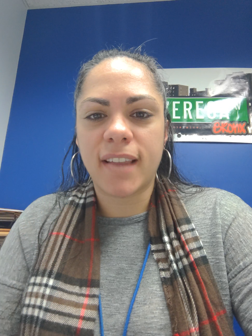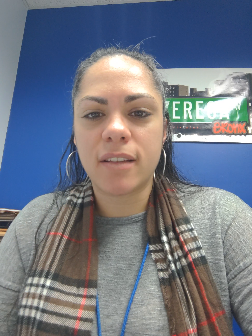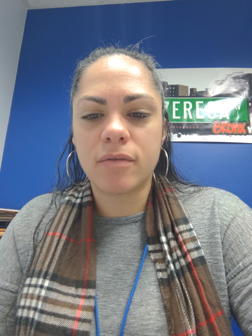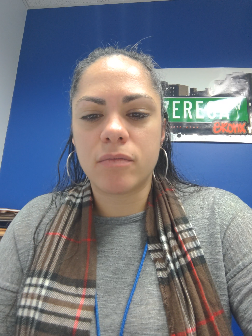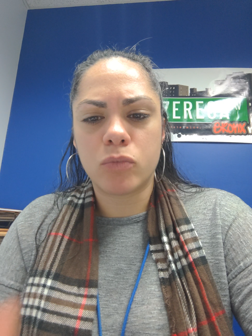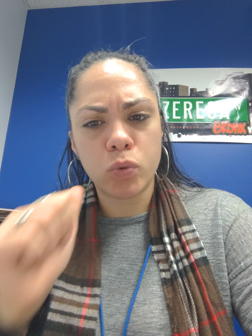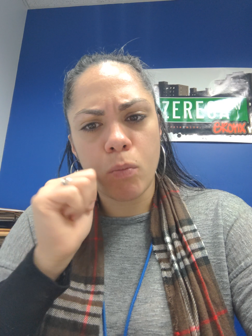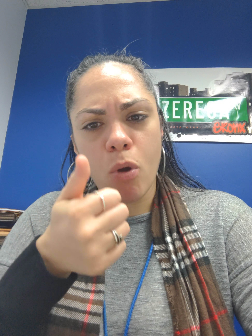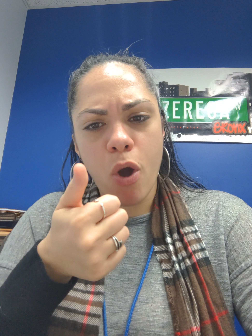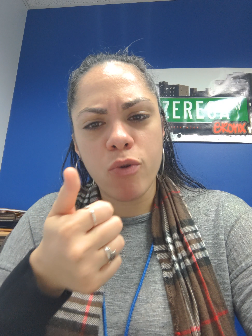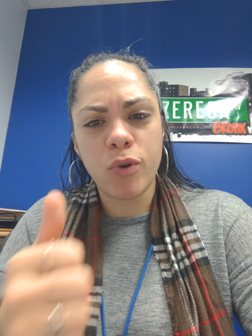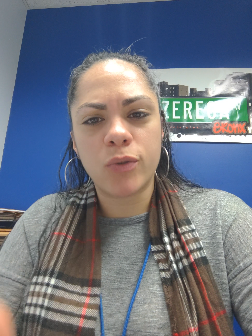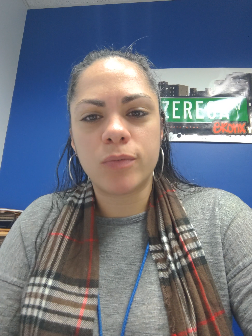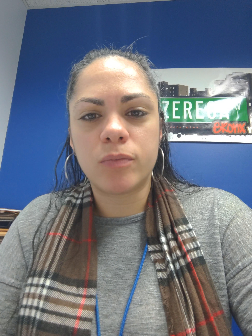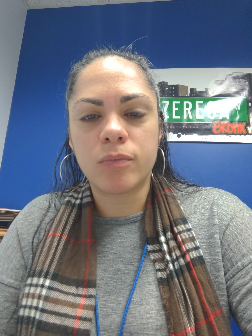tomorrow